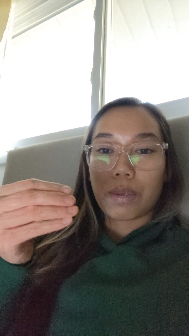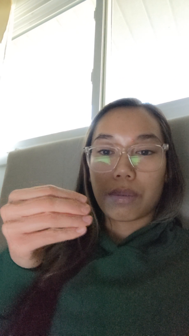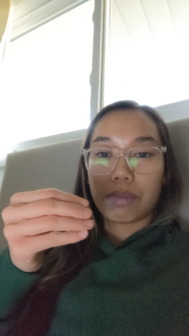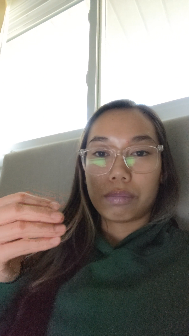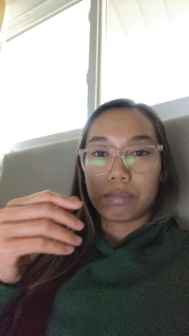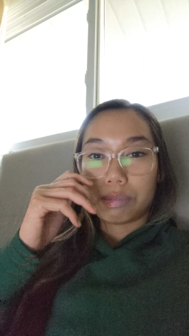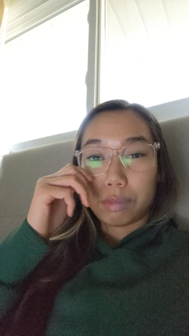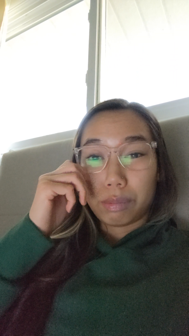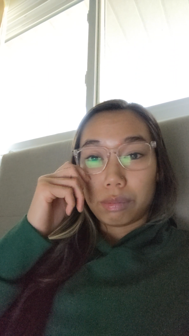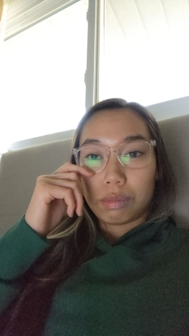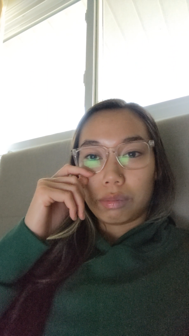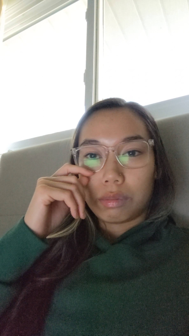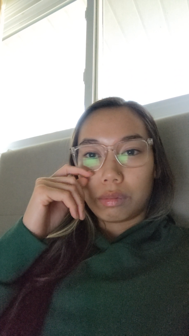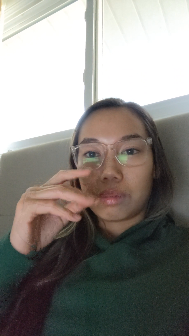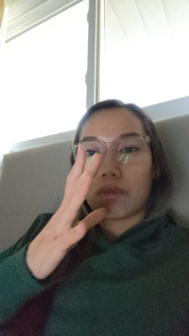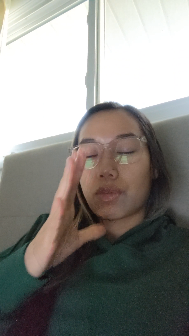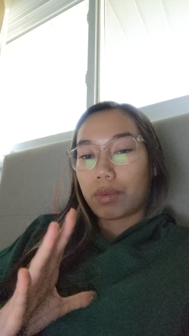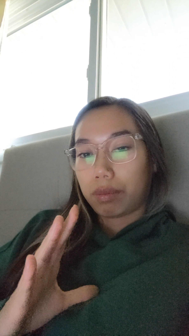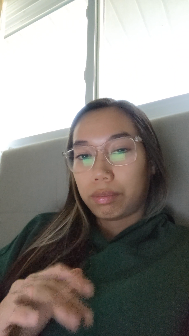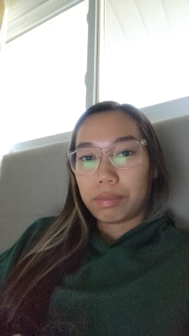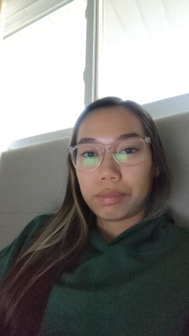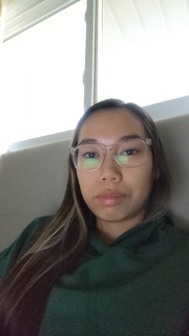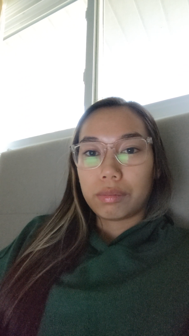lady